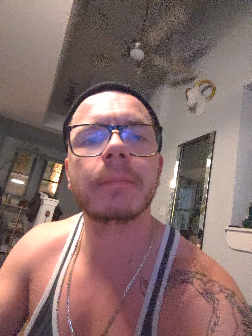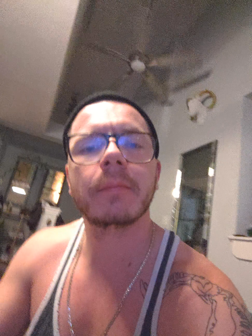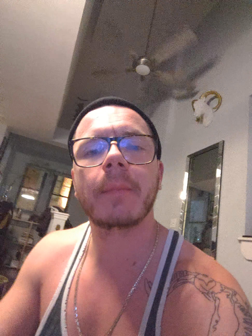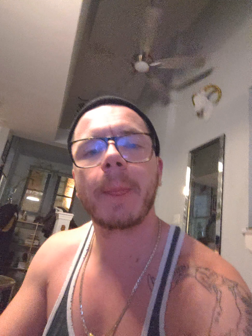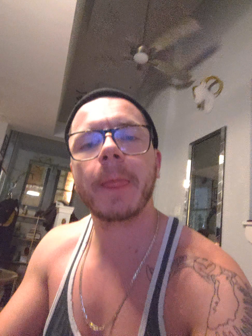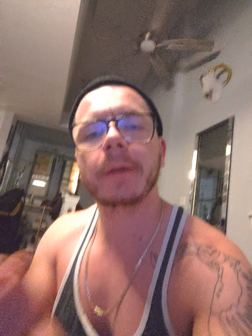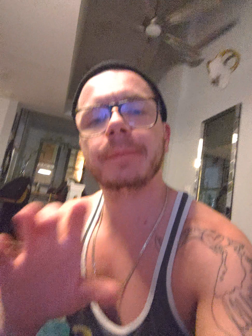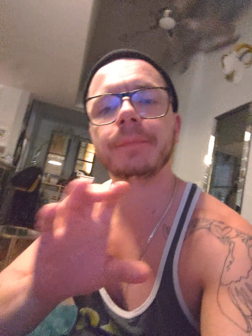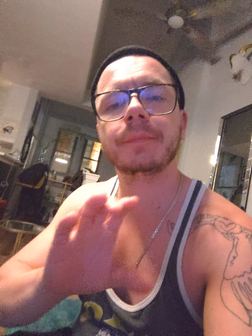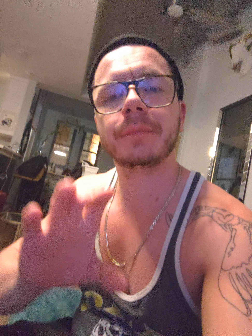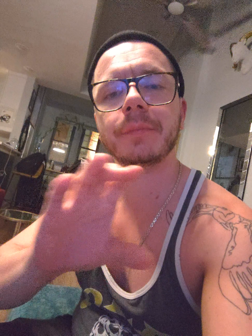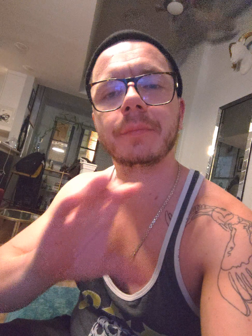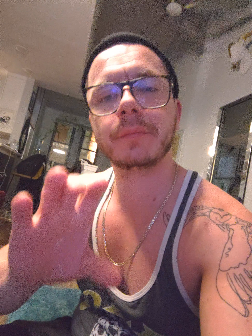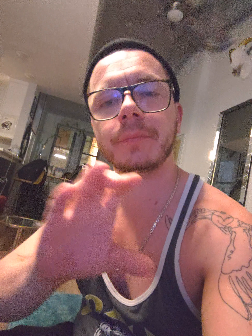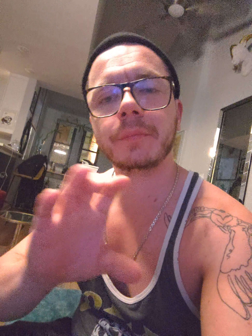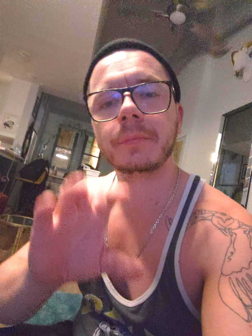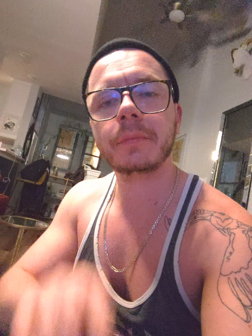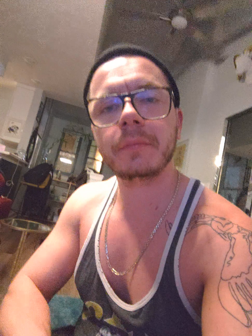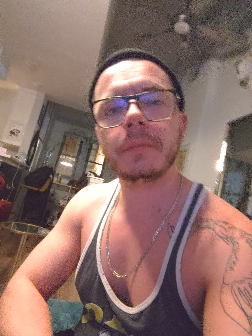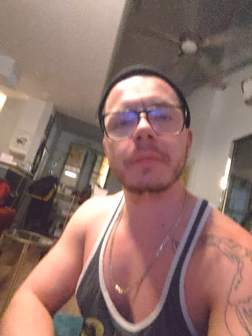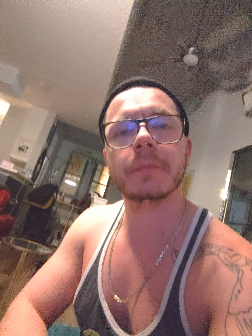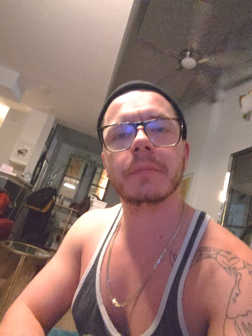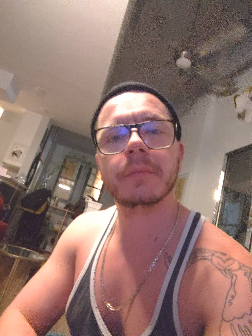chocolate